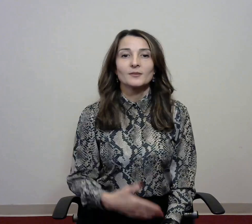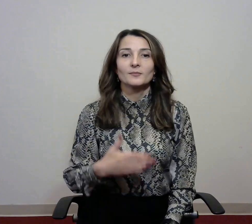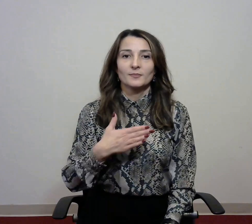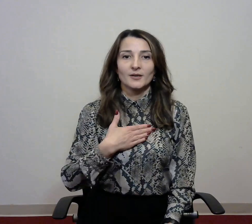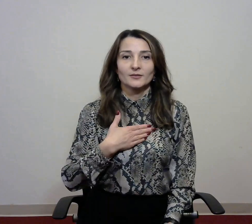mən